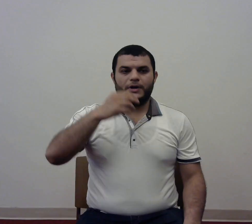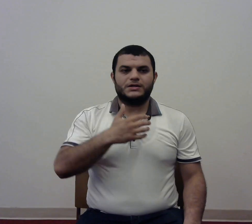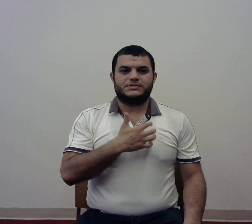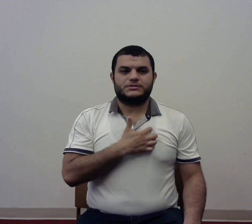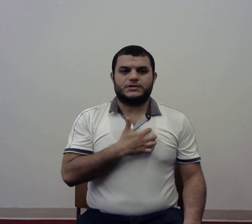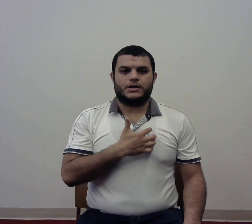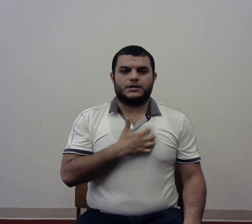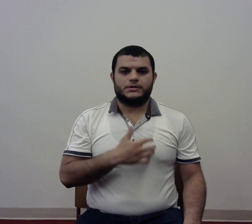istəmək